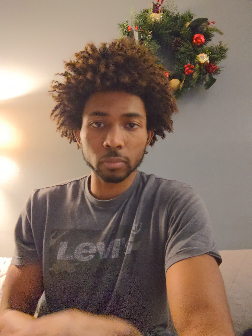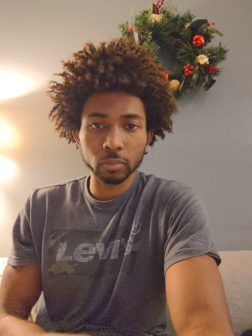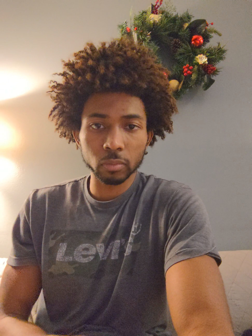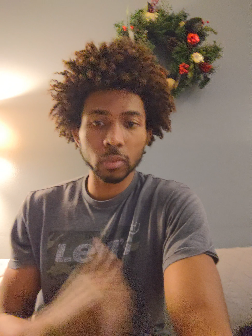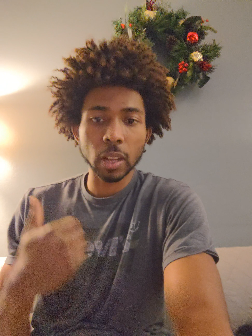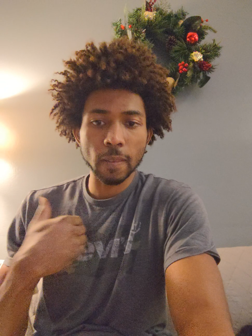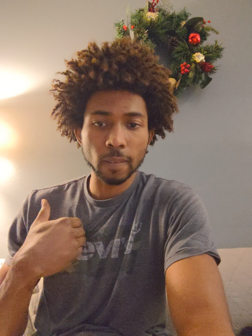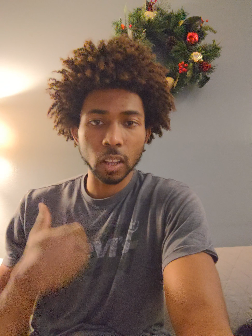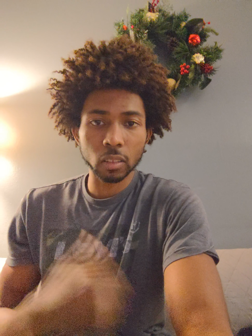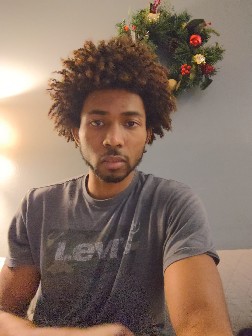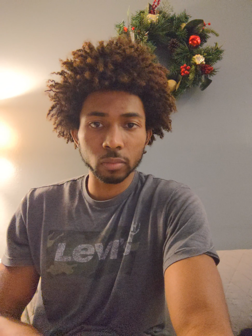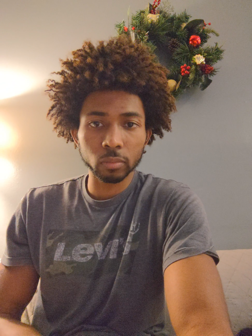have